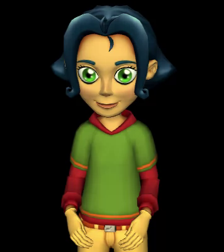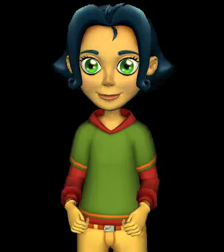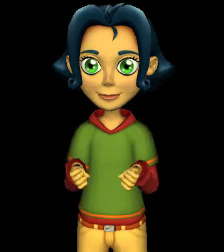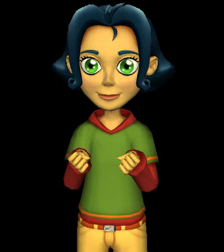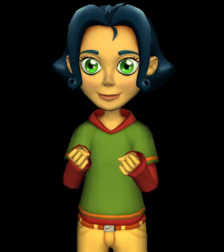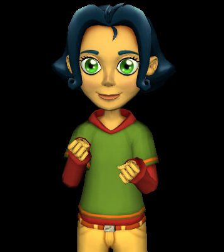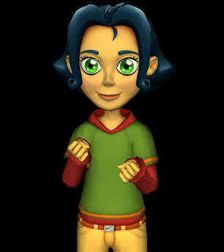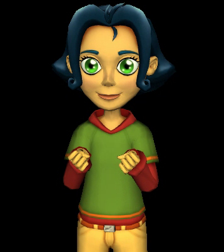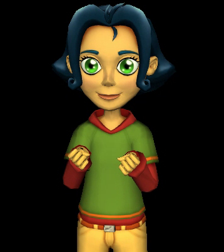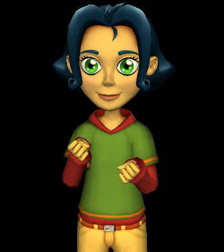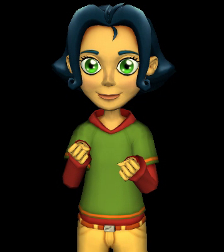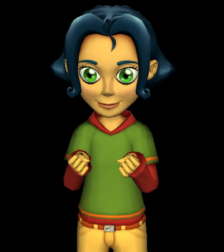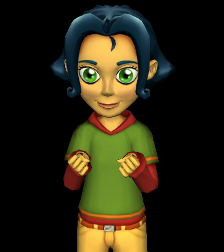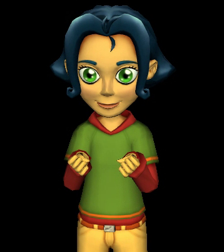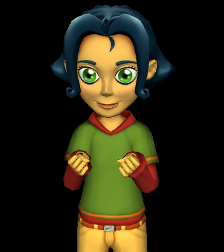قيادة